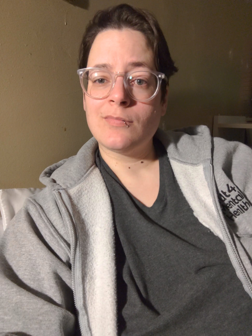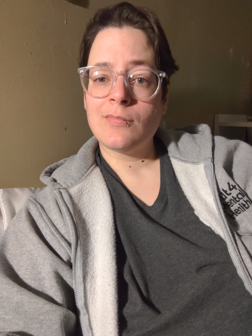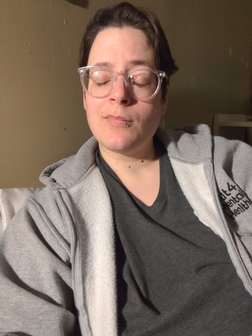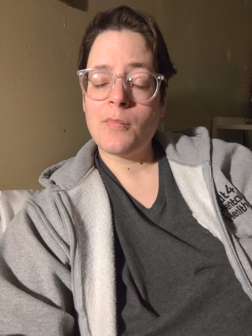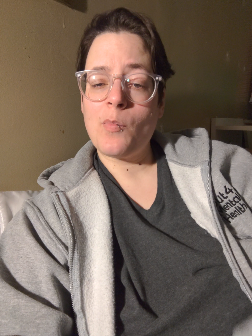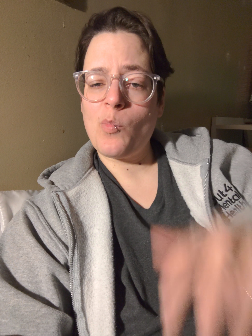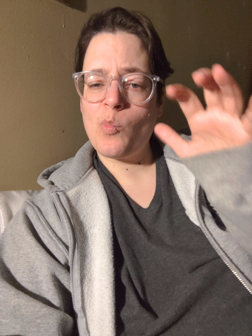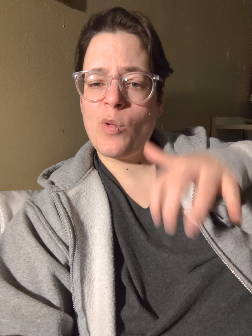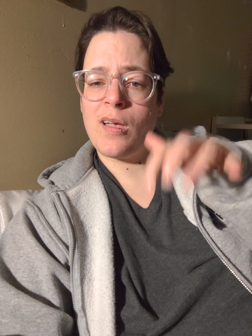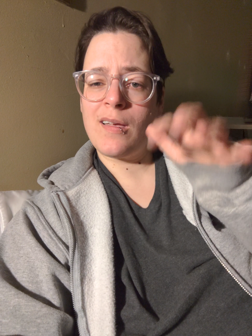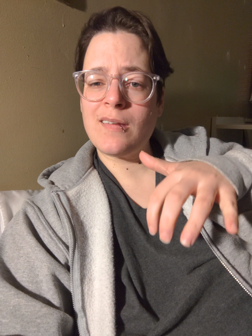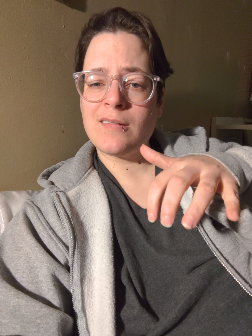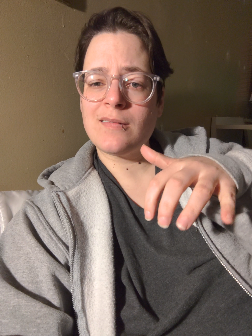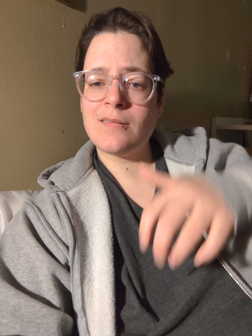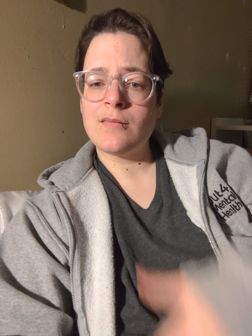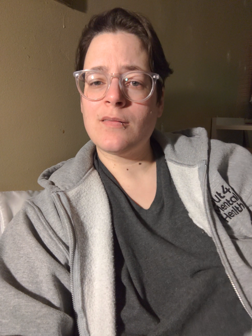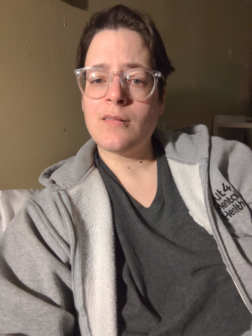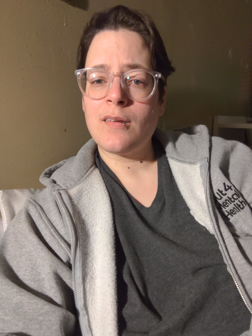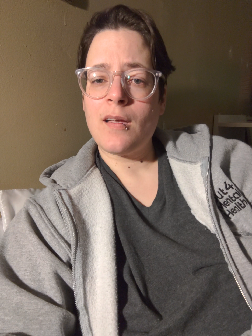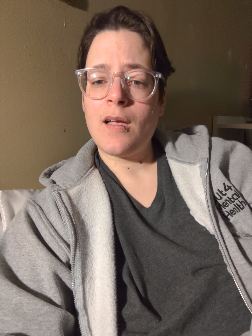rain